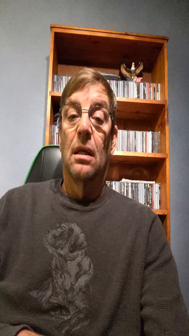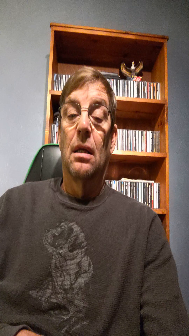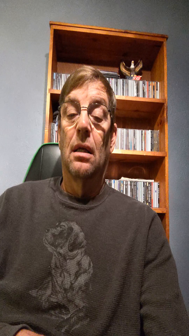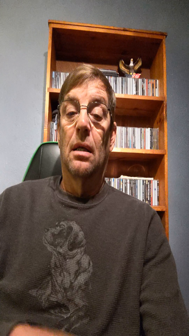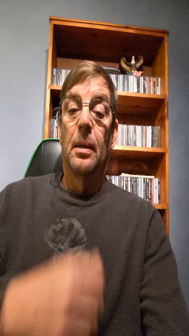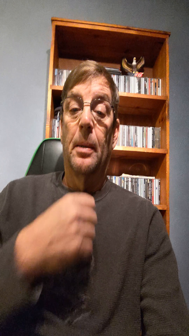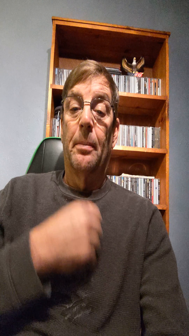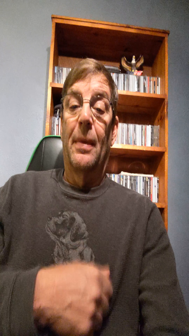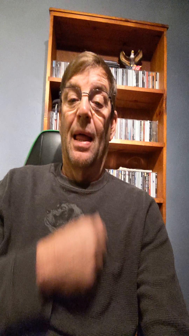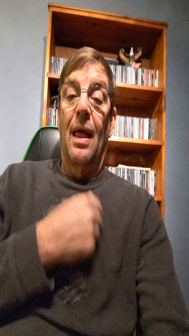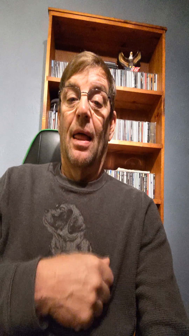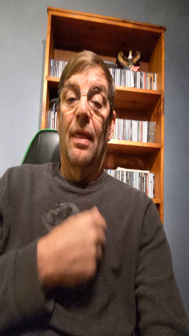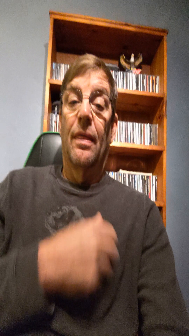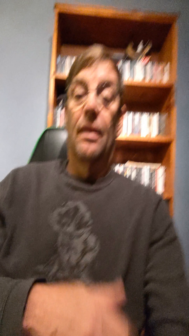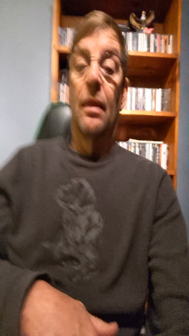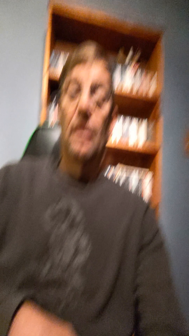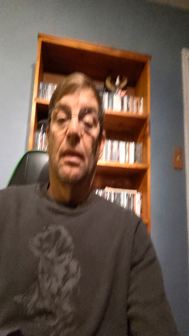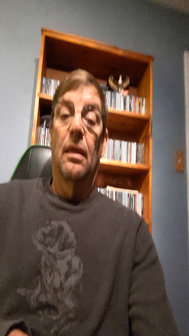bath